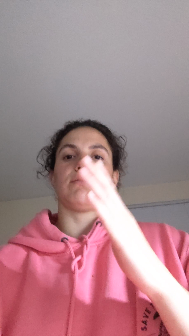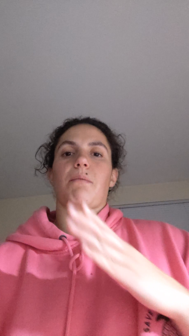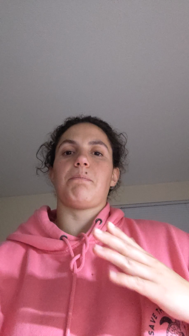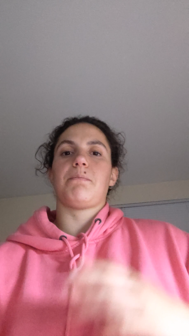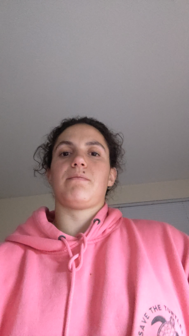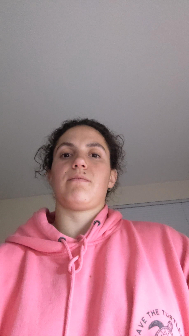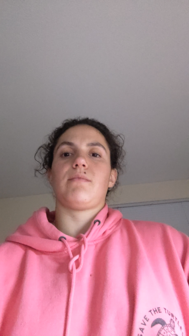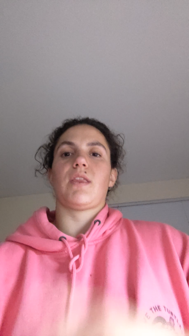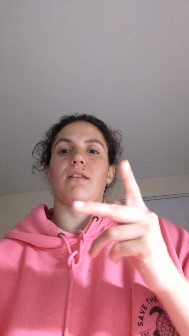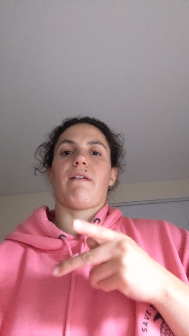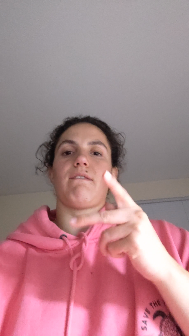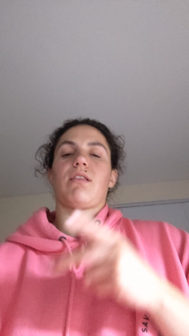careful